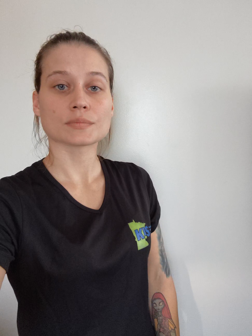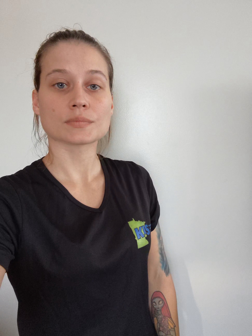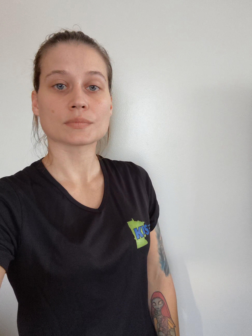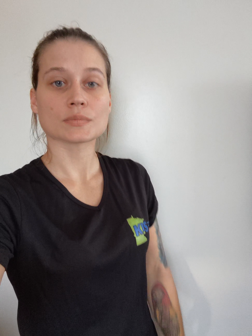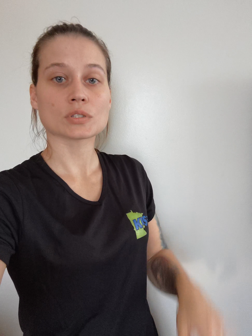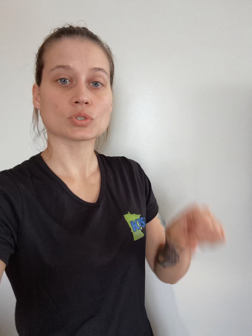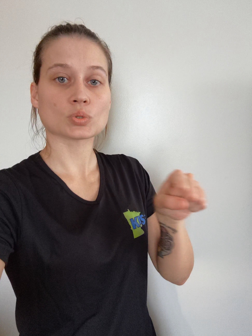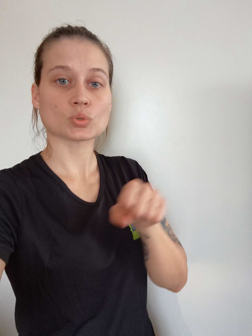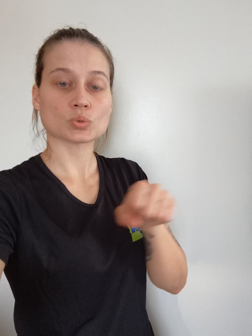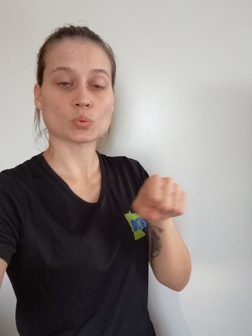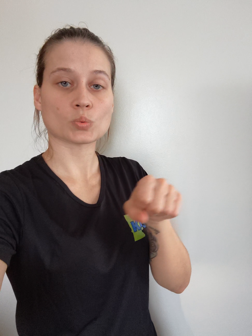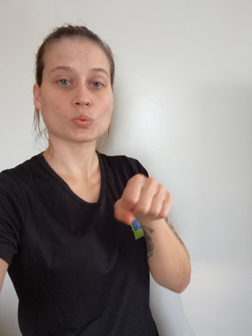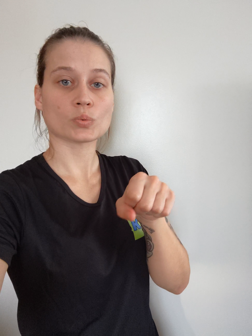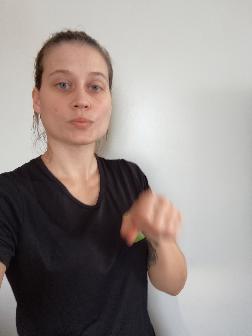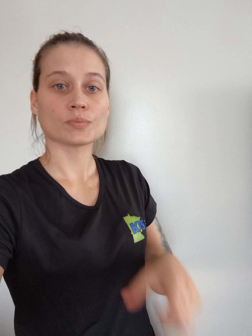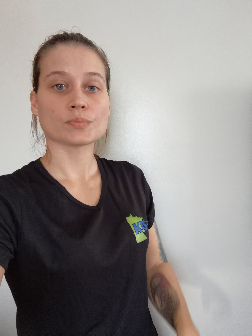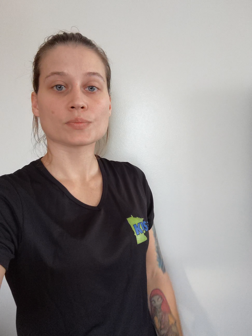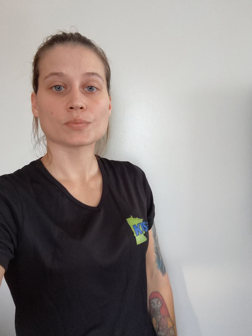shoe